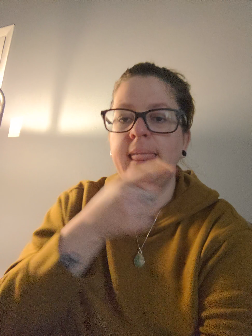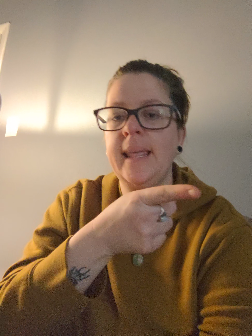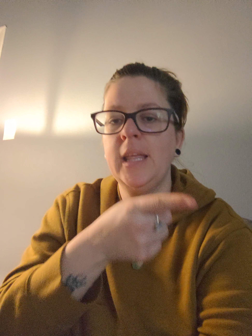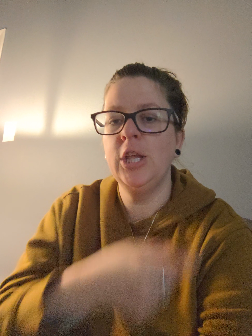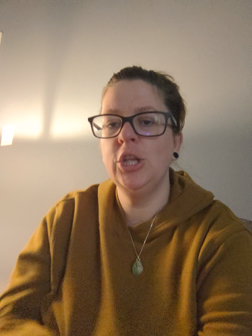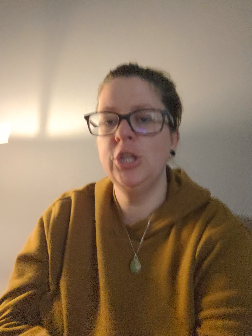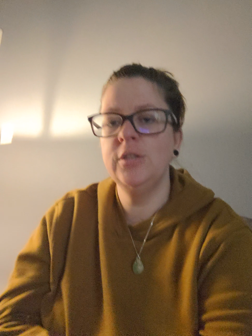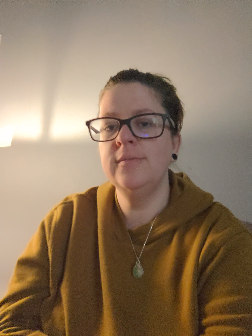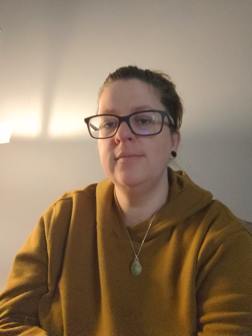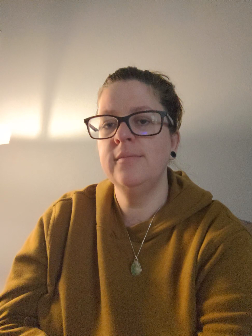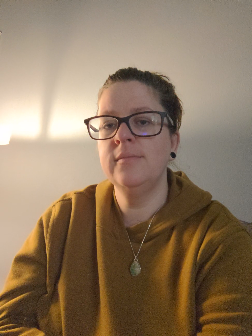there